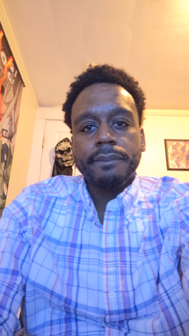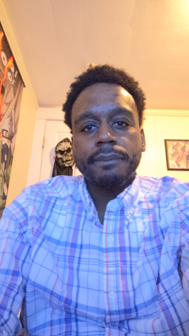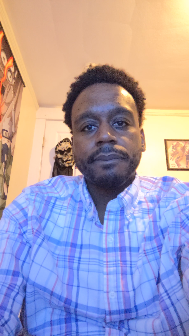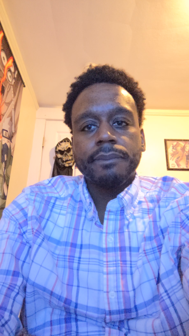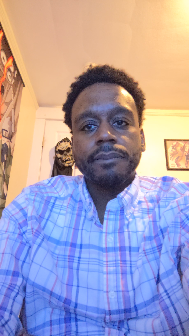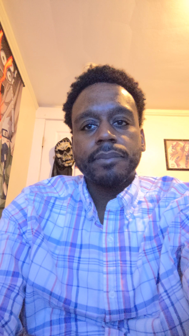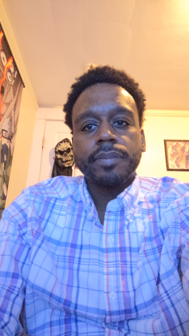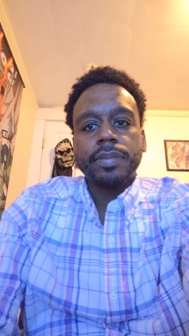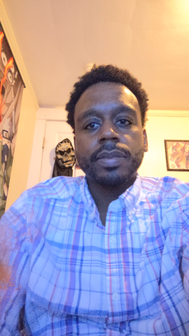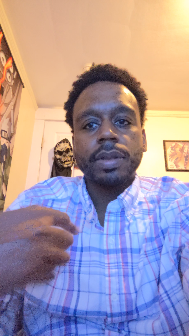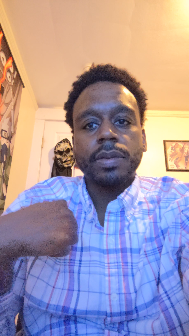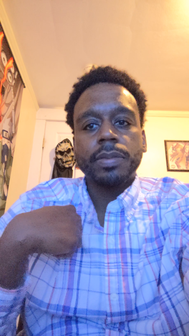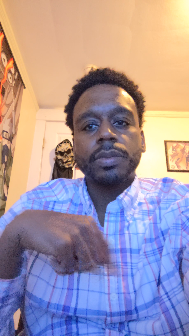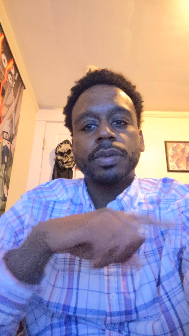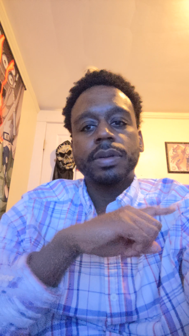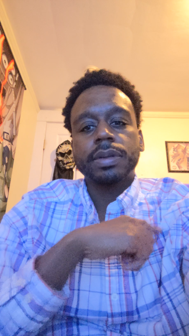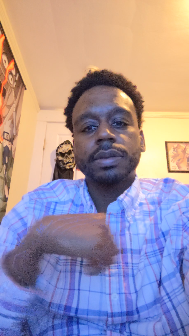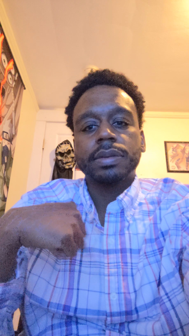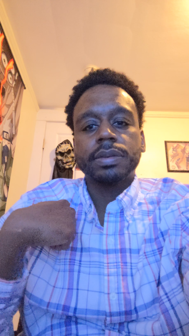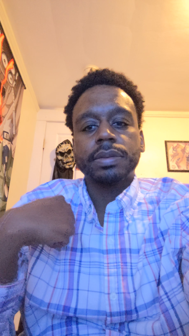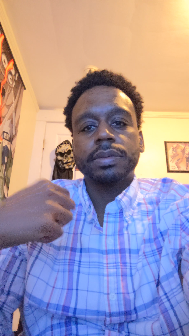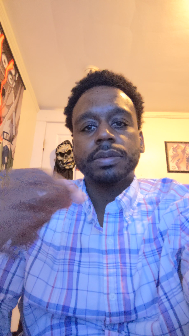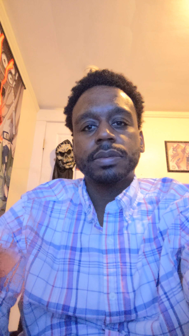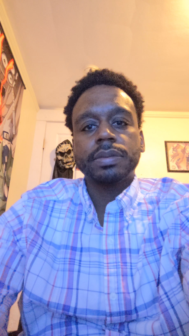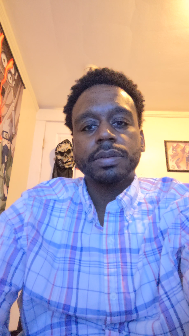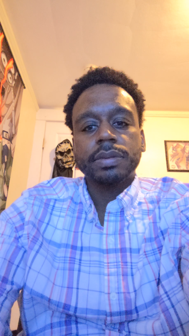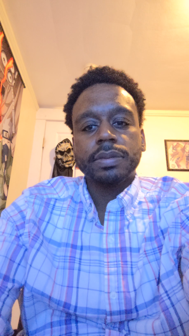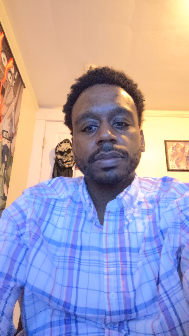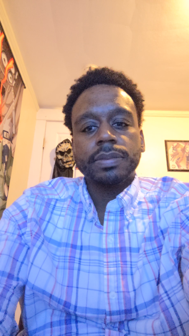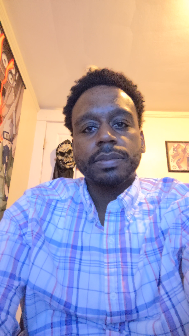bib